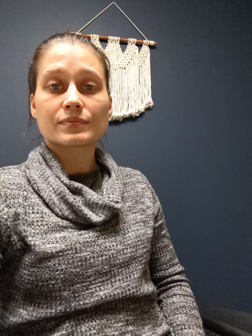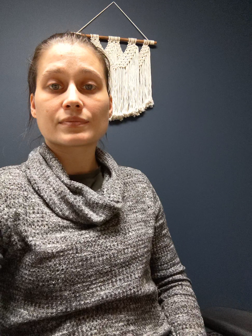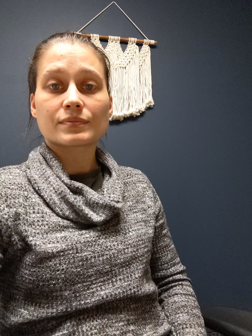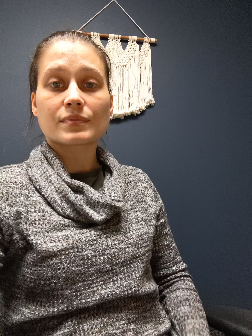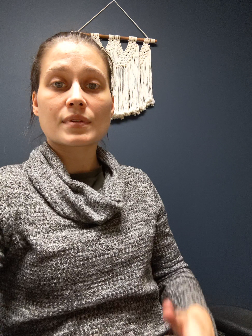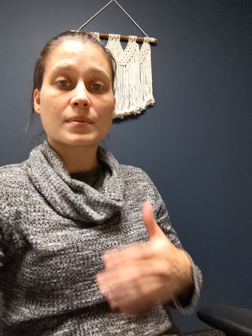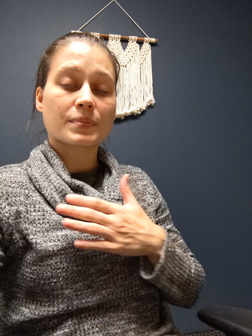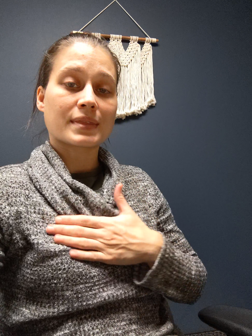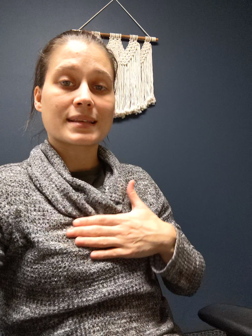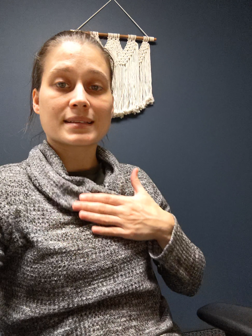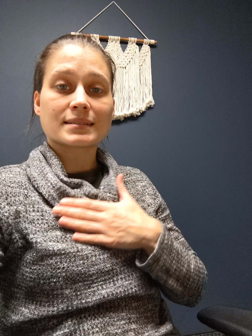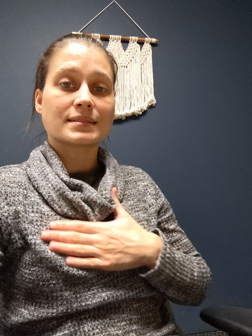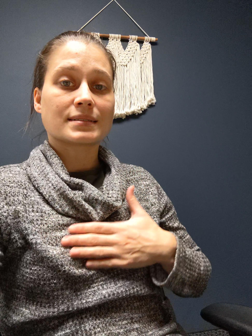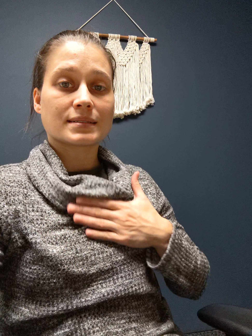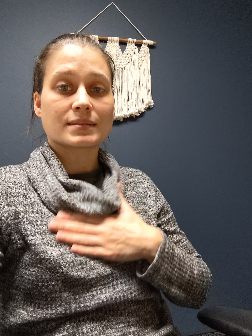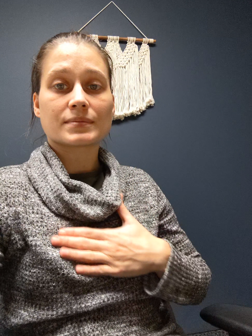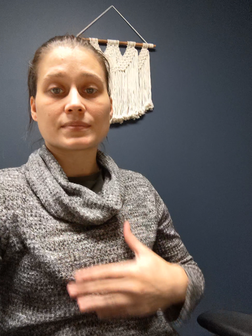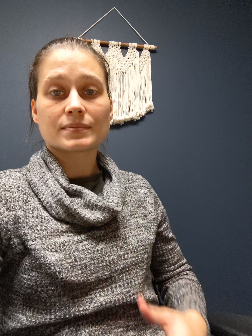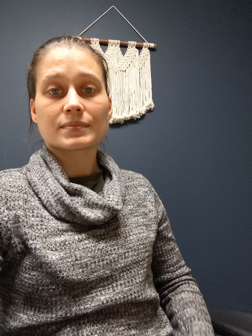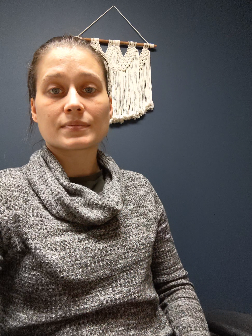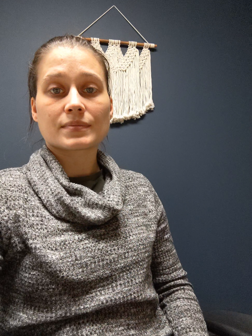please